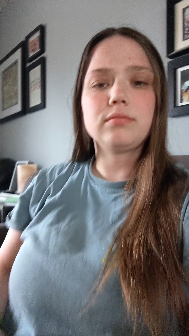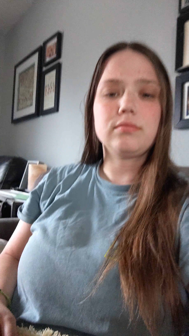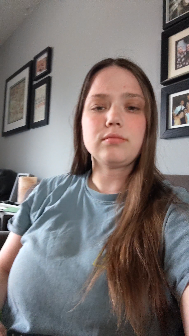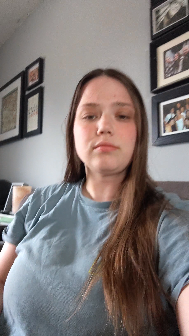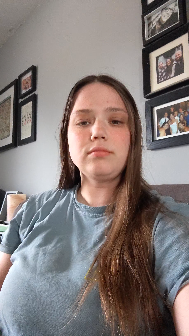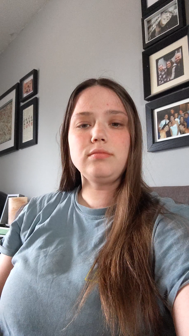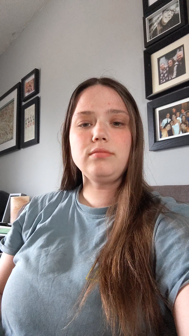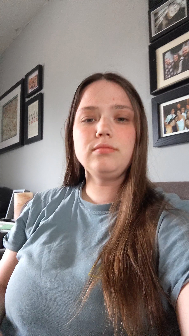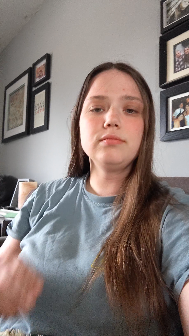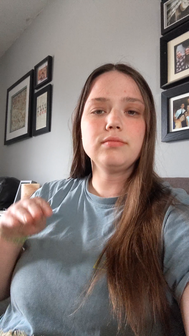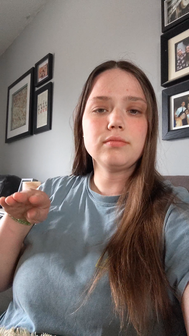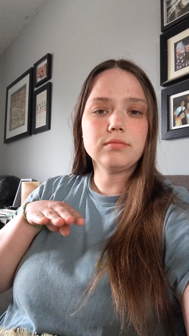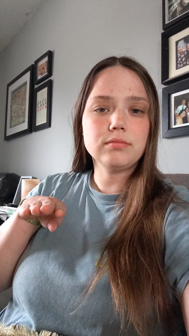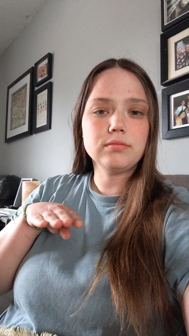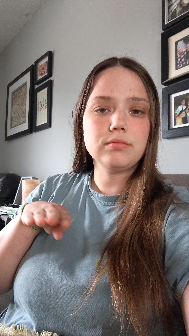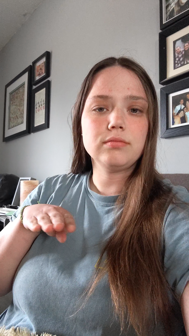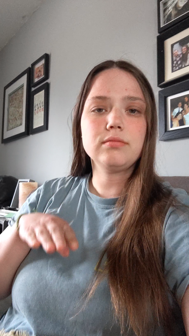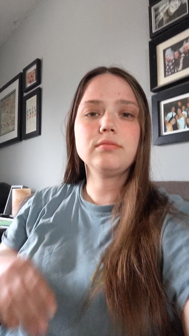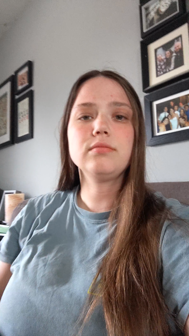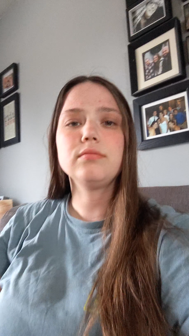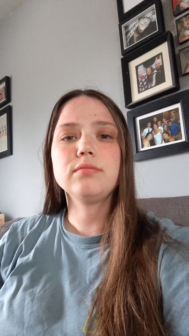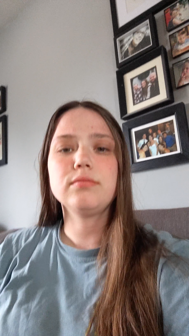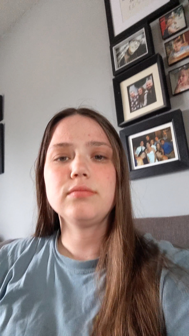boots